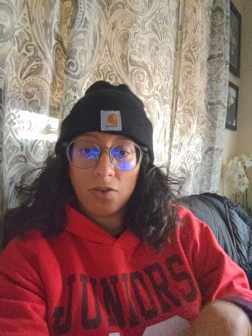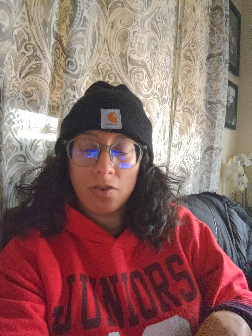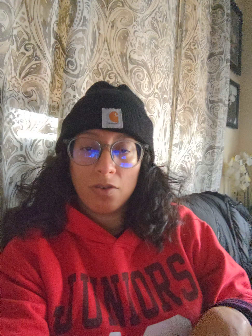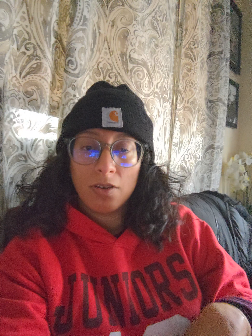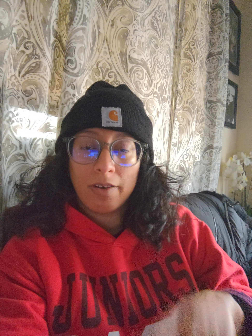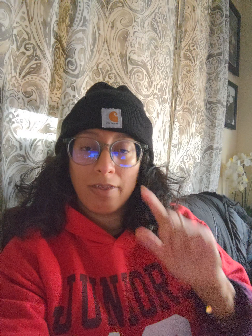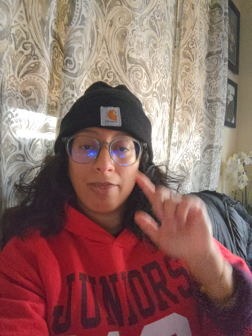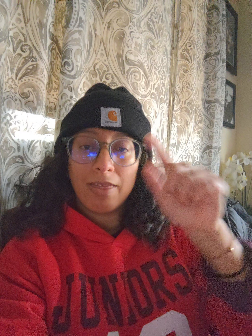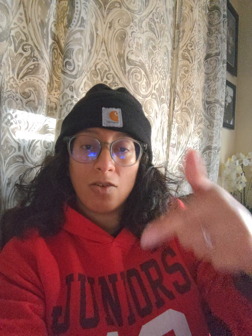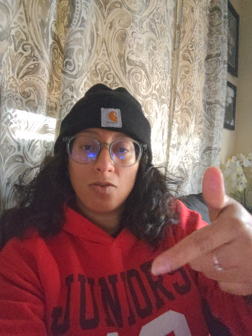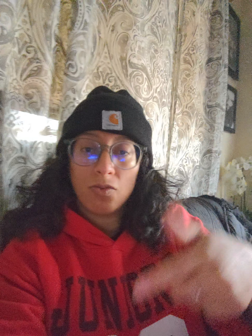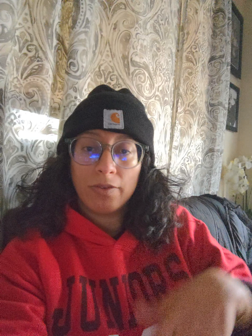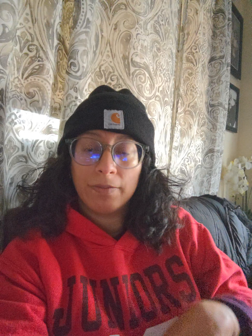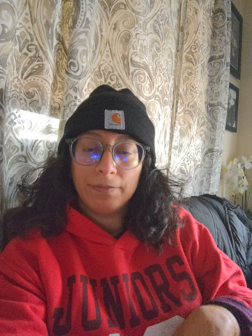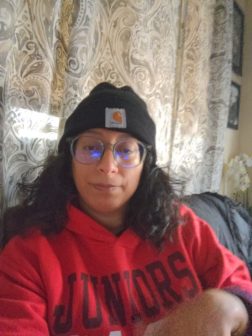later